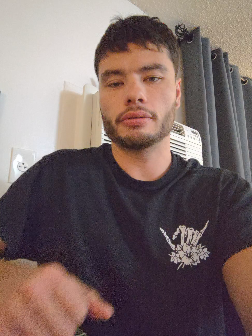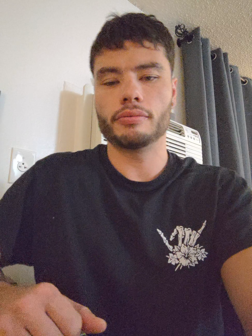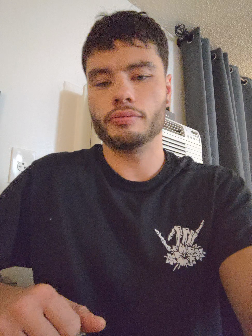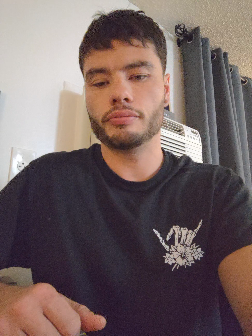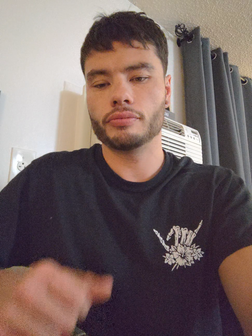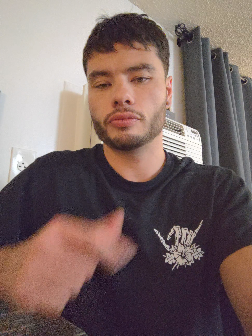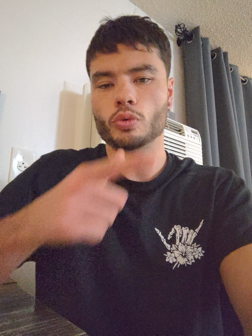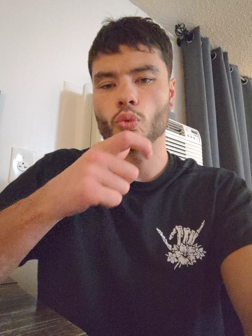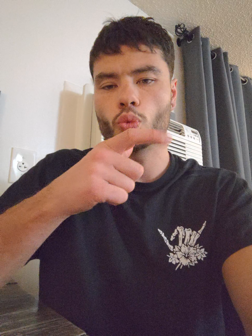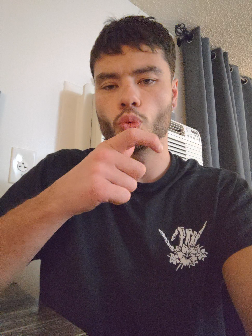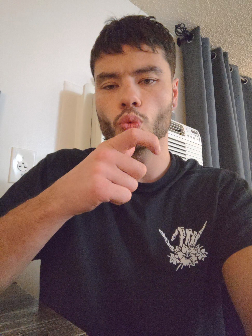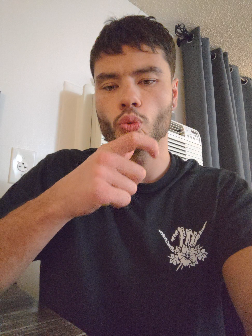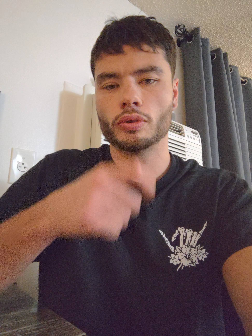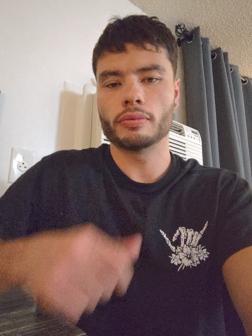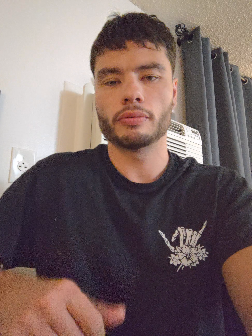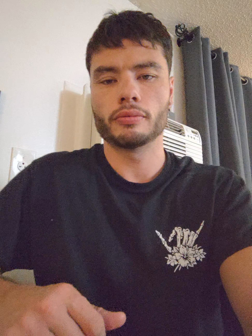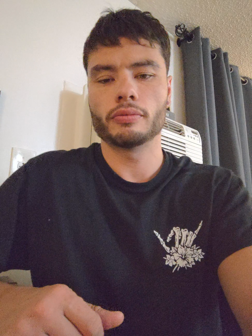who